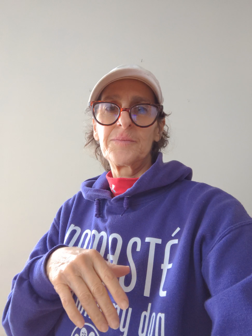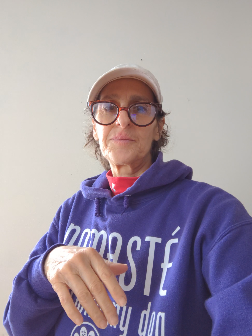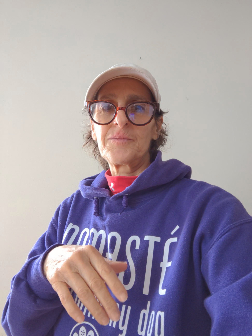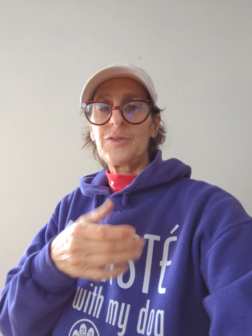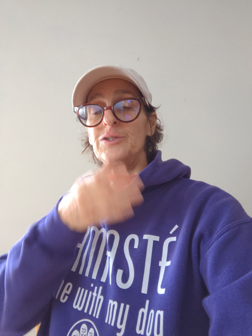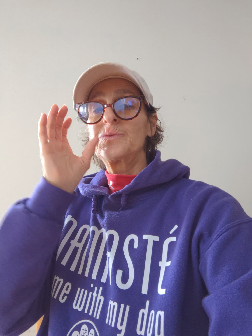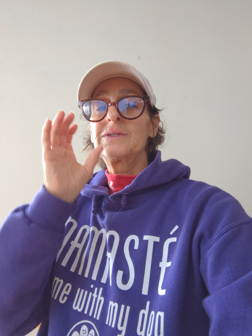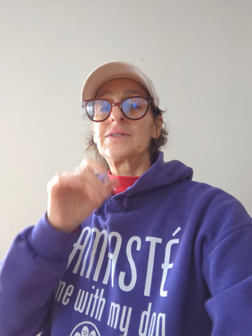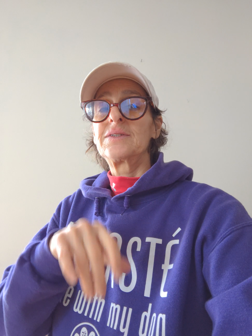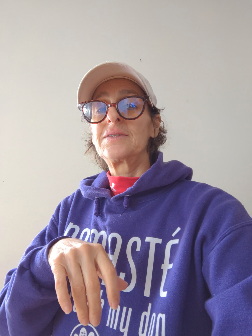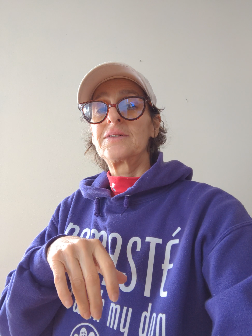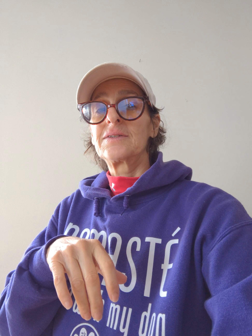drink